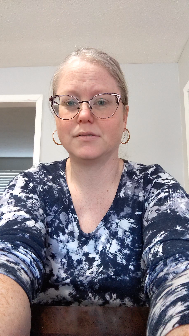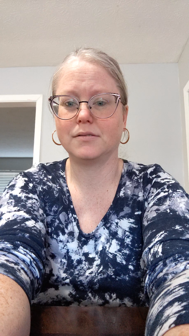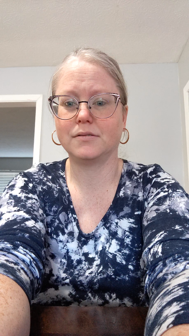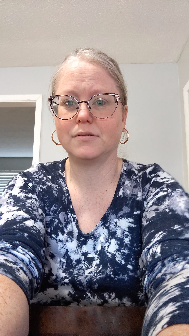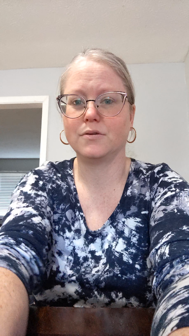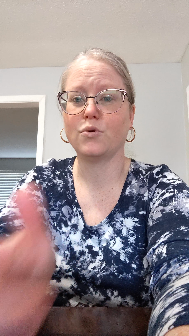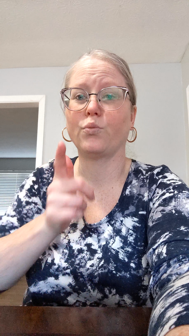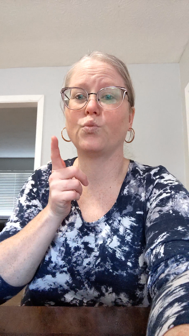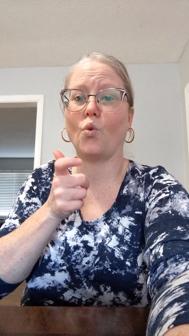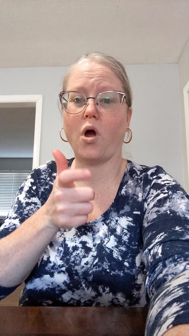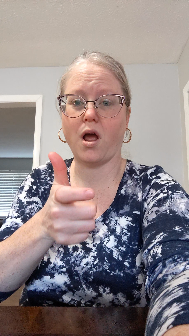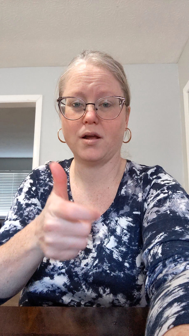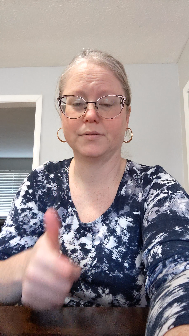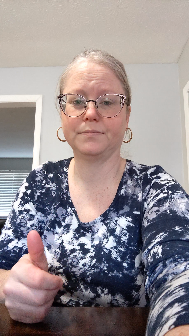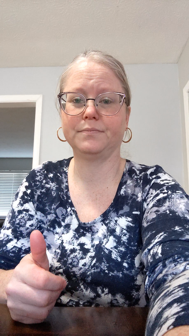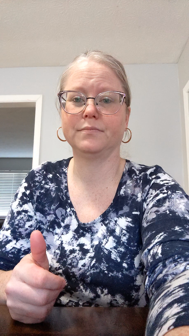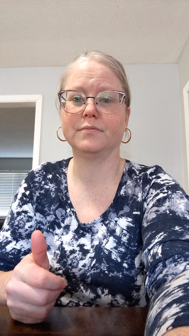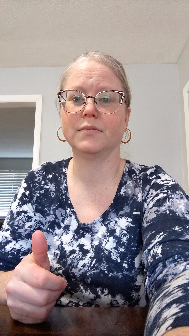run